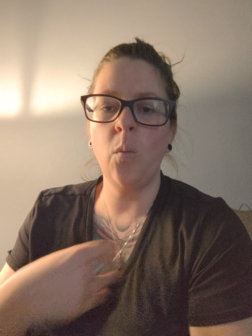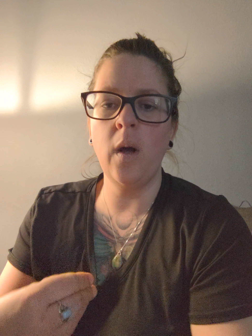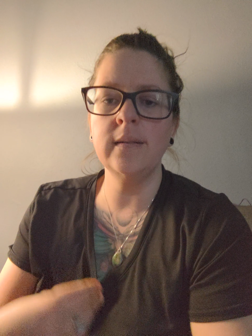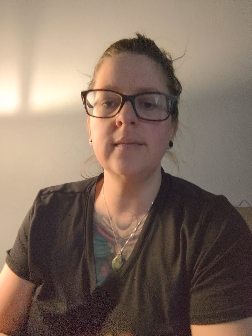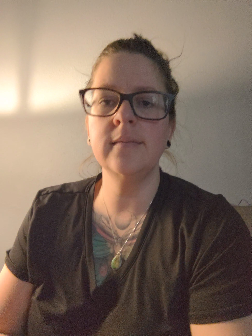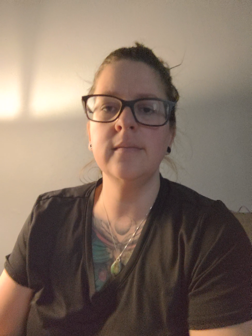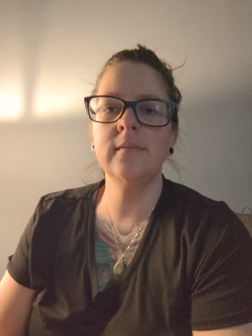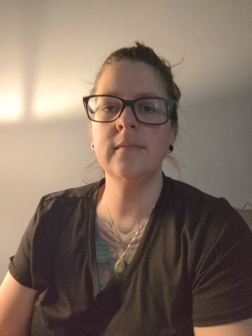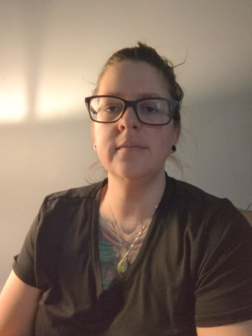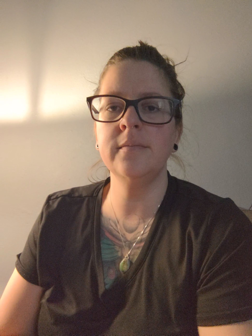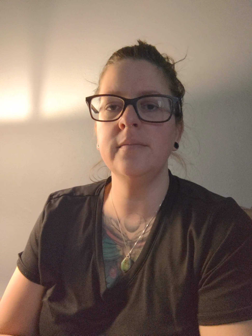white